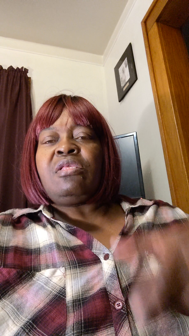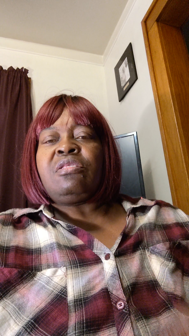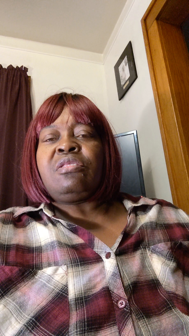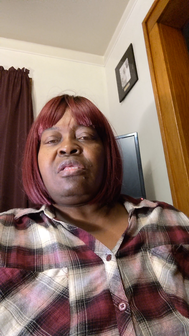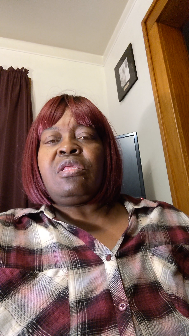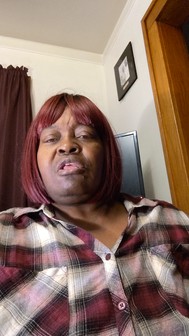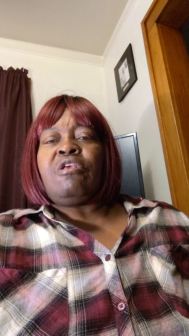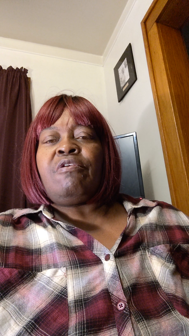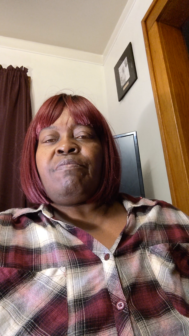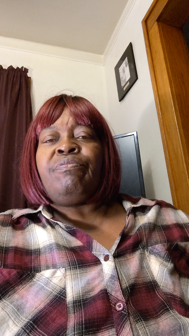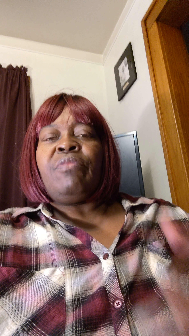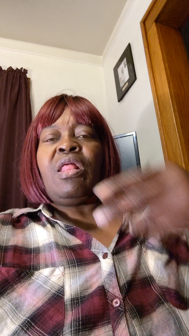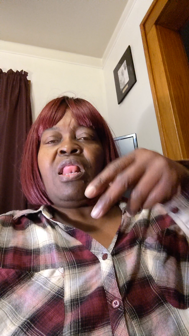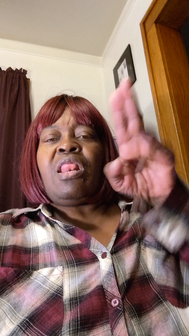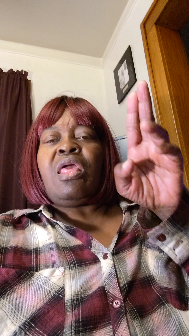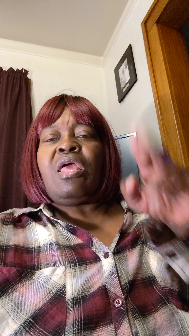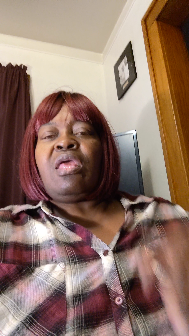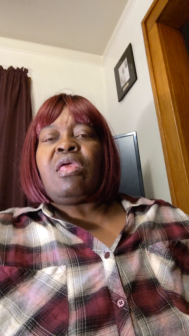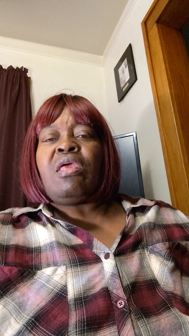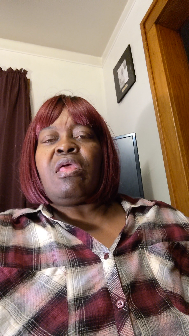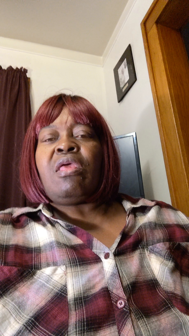lick